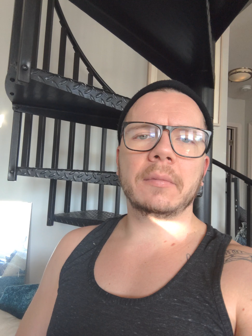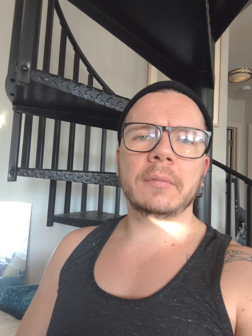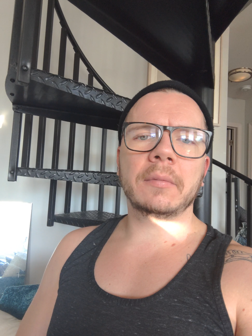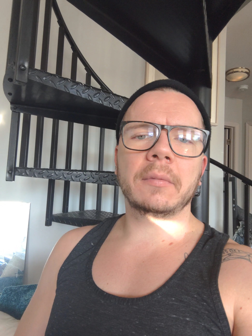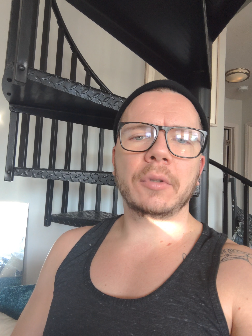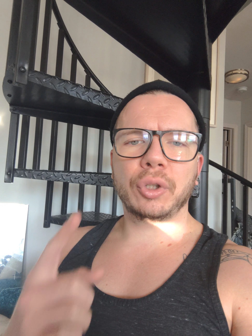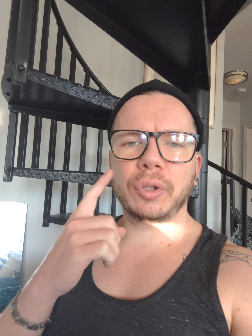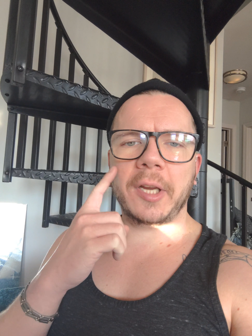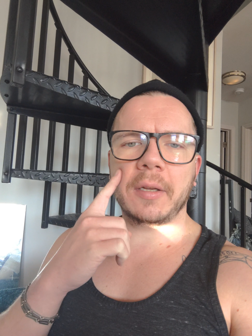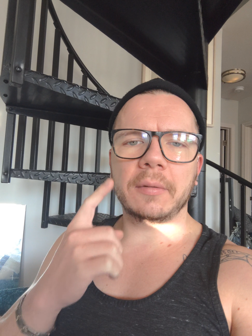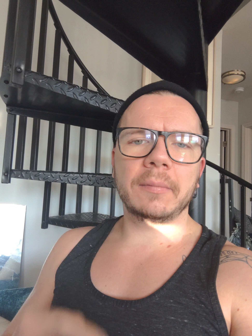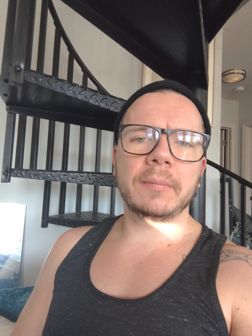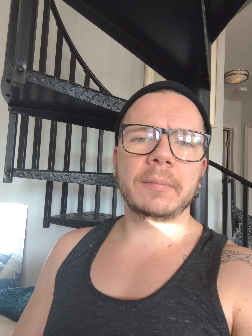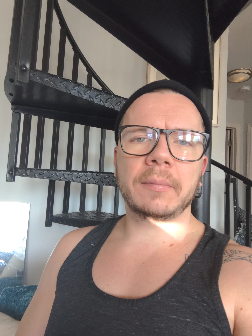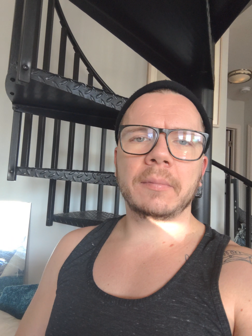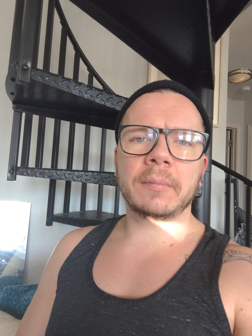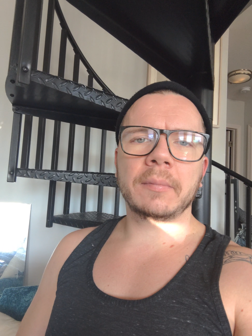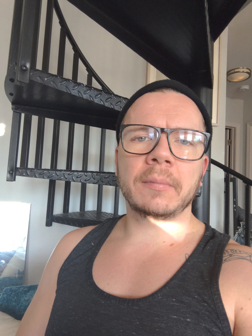cheek